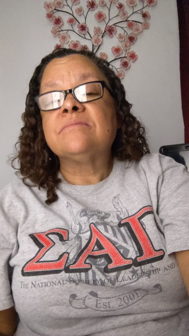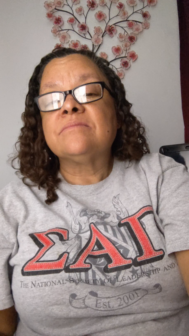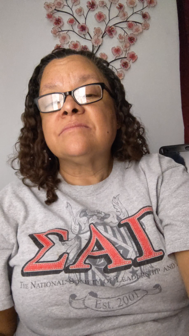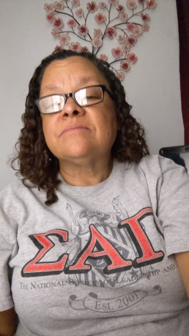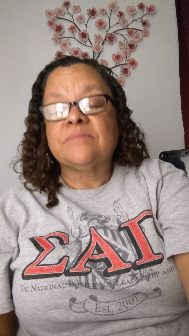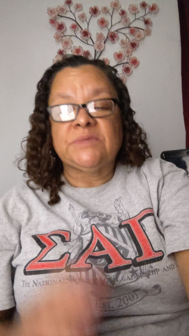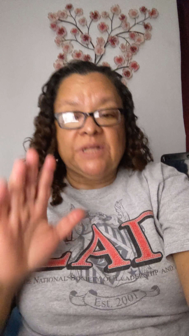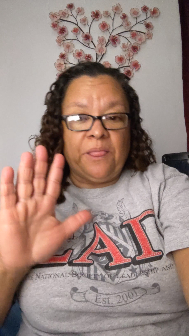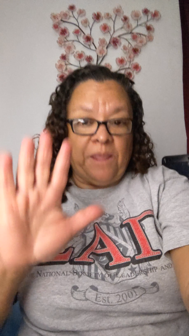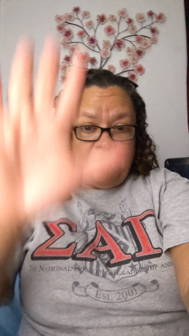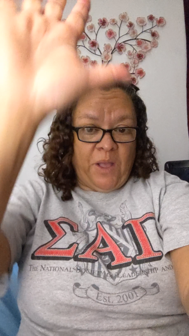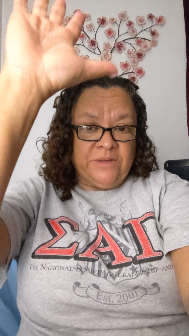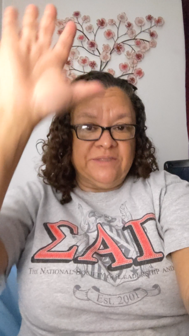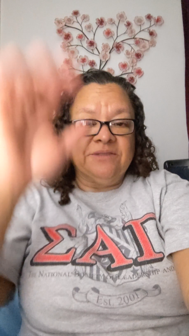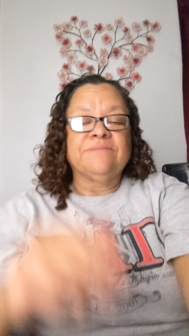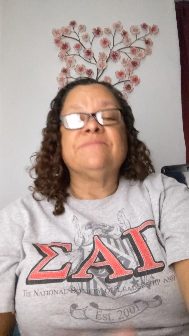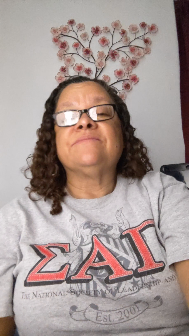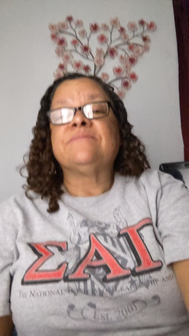give me five